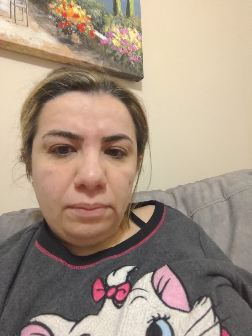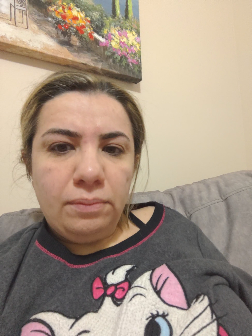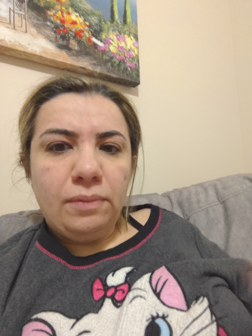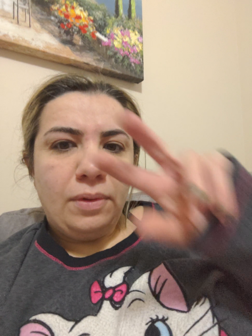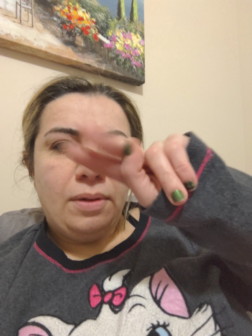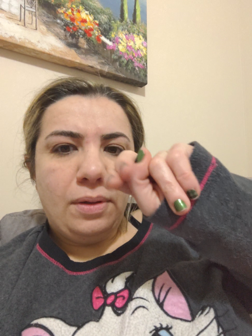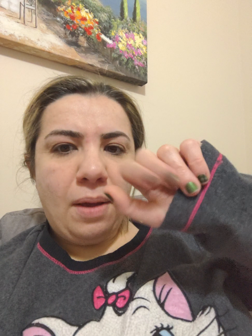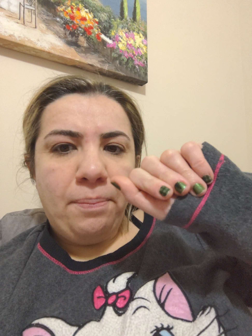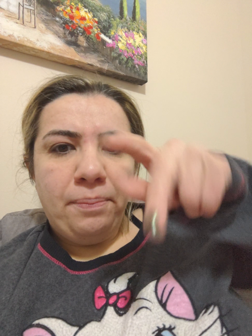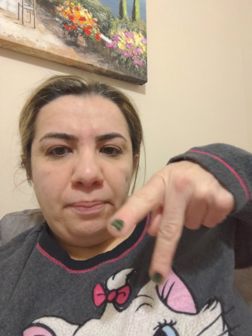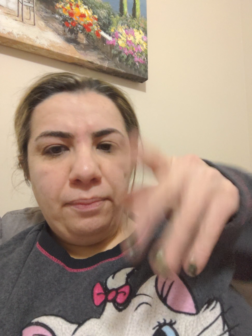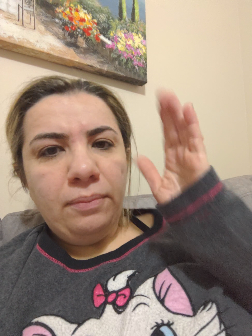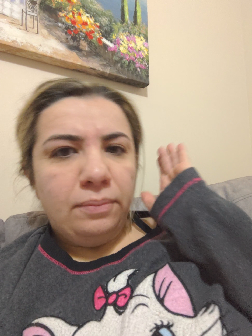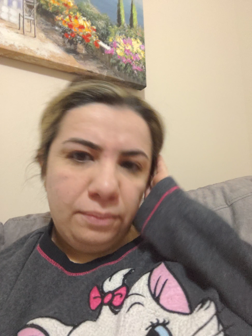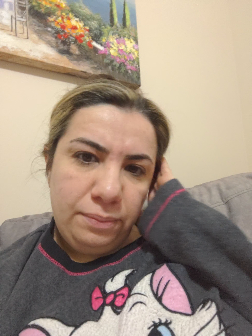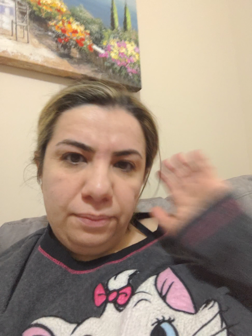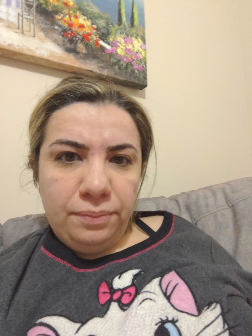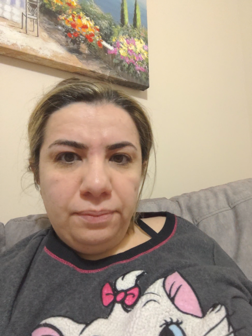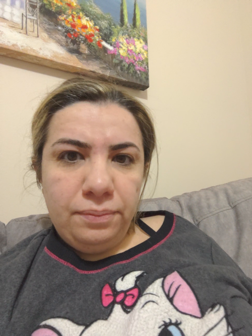nap